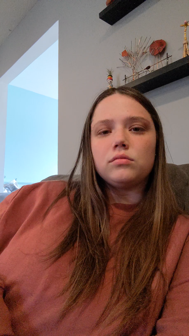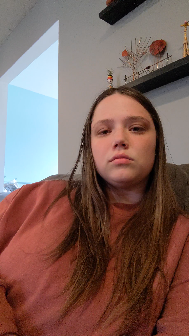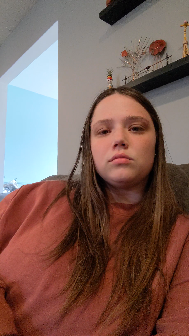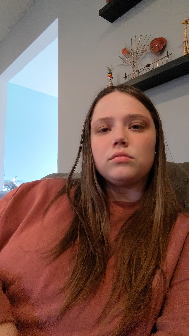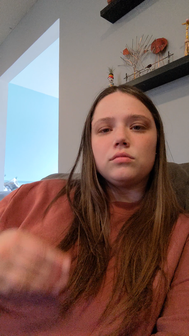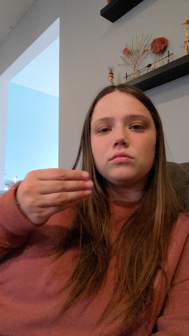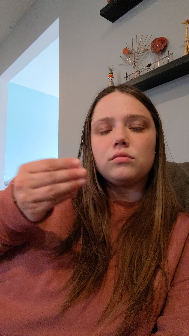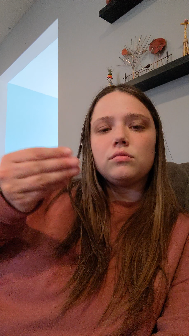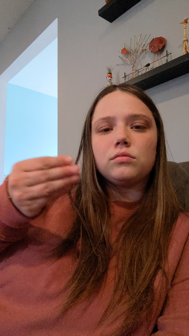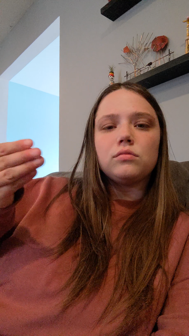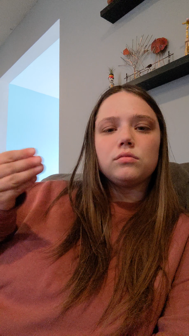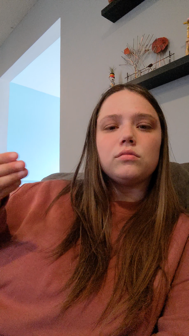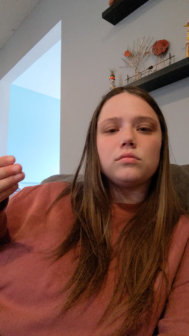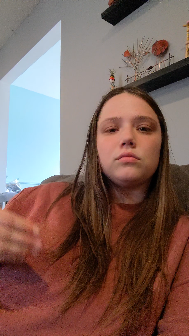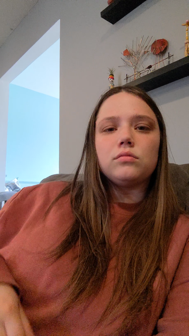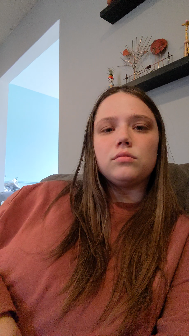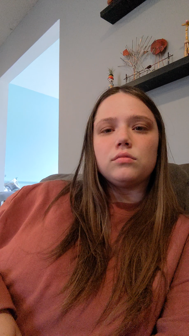shopping